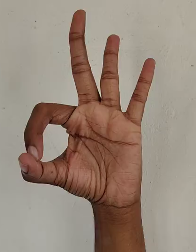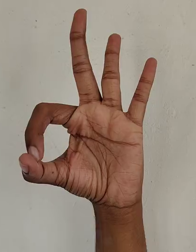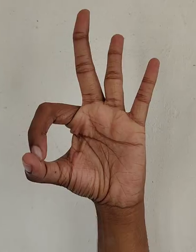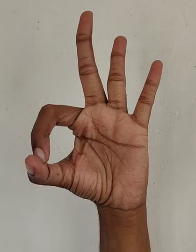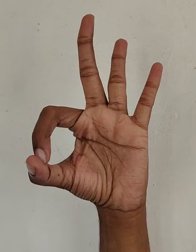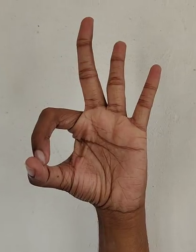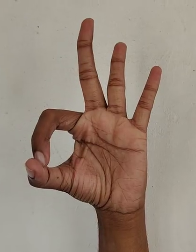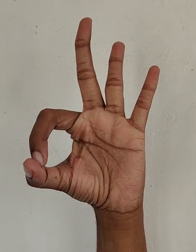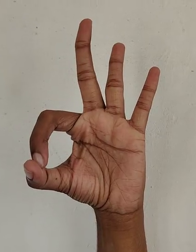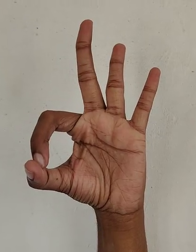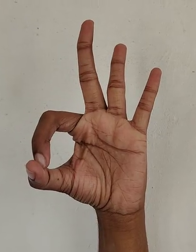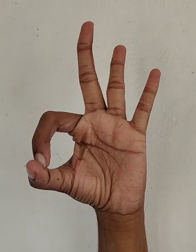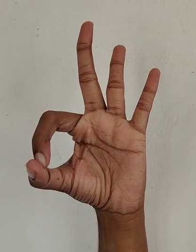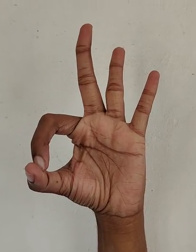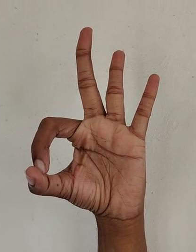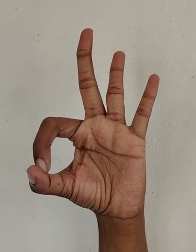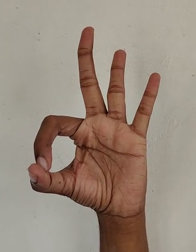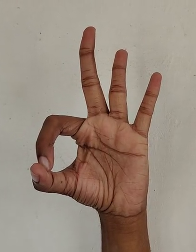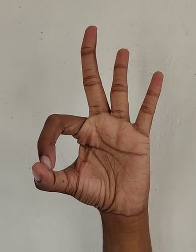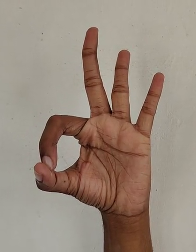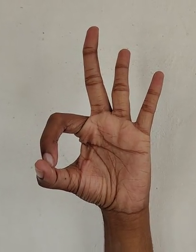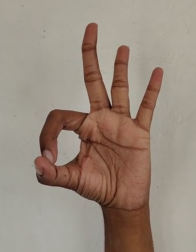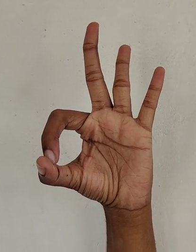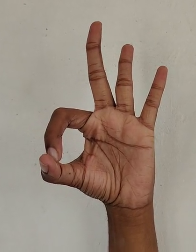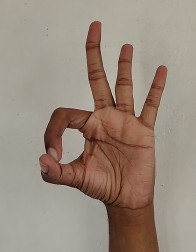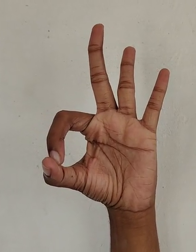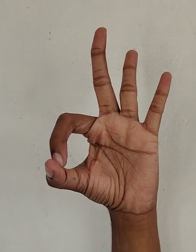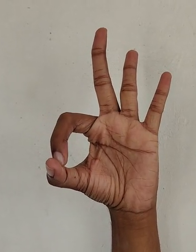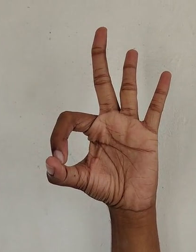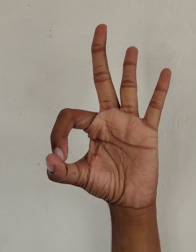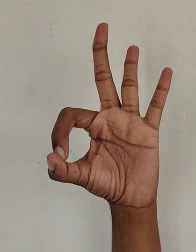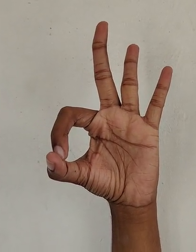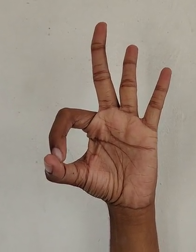ഒ